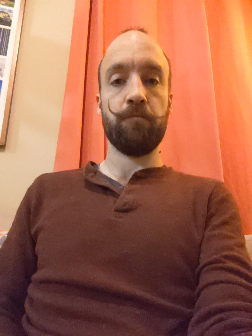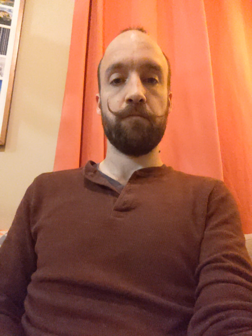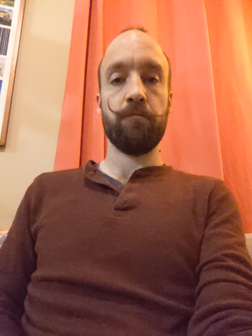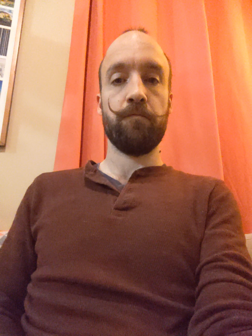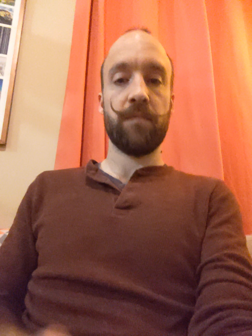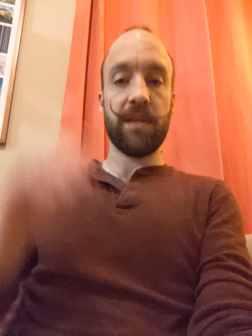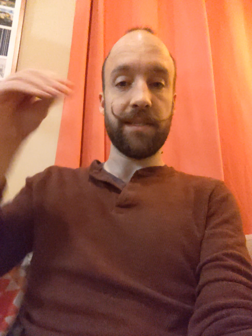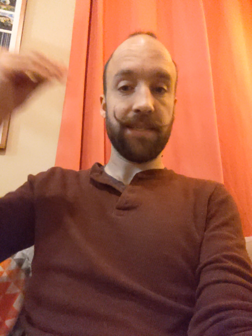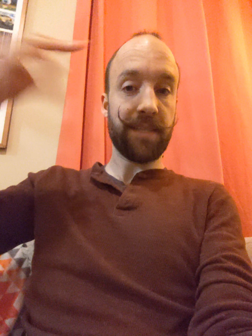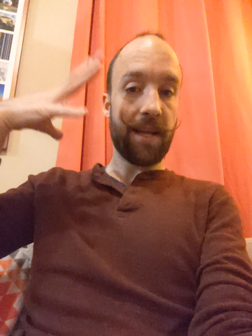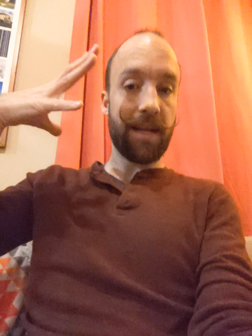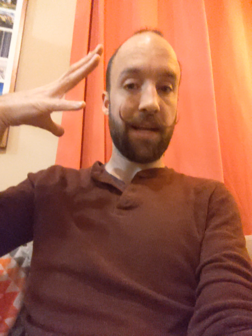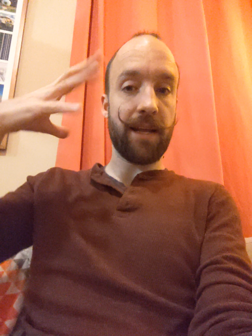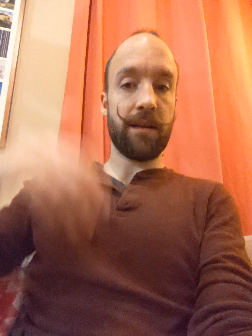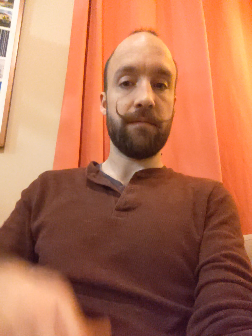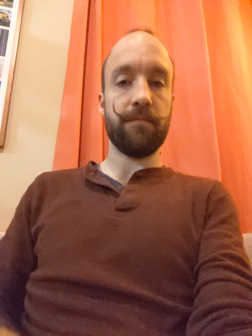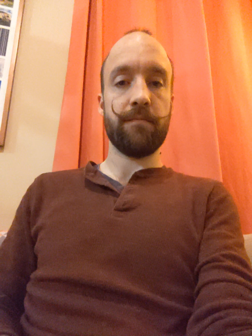sun